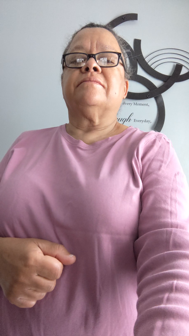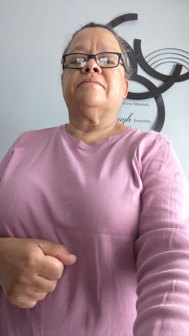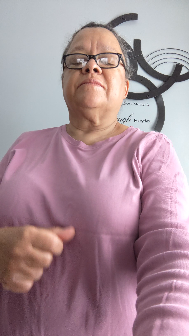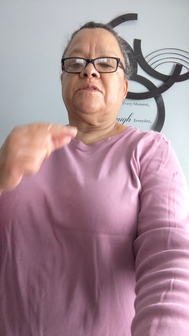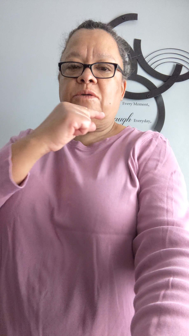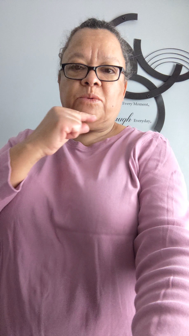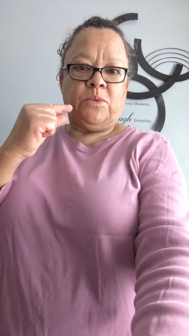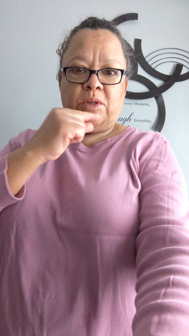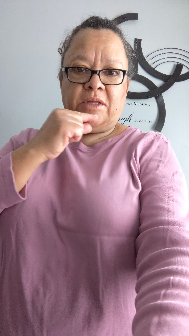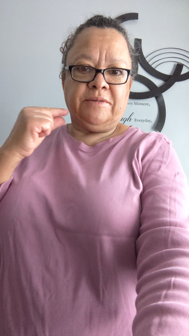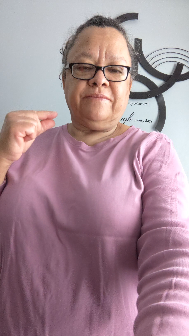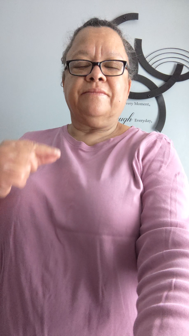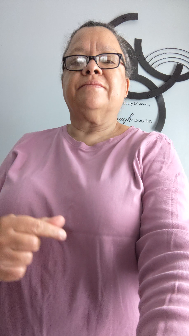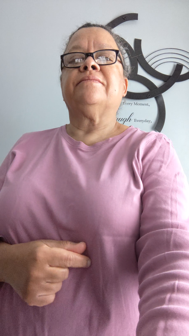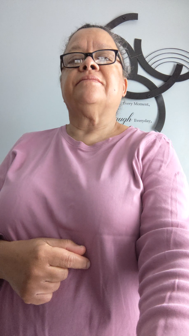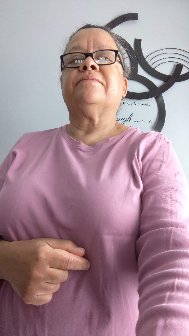glue